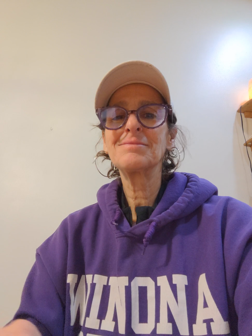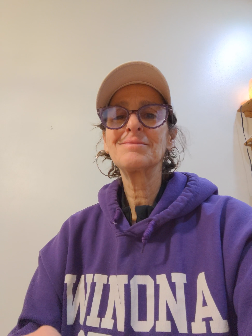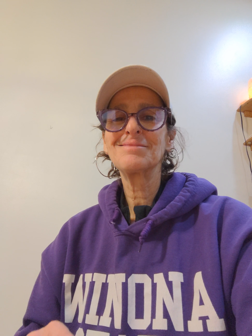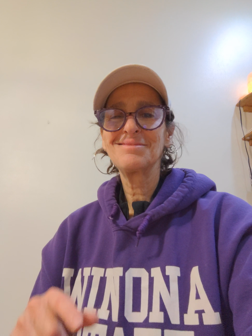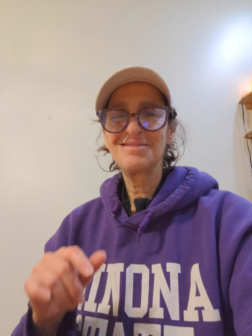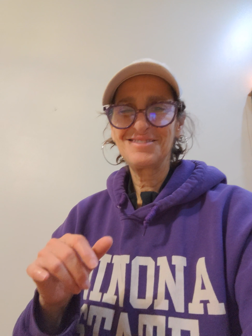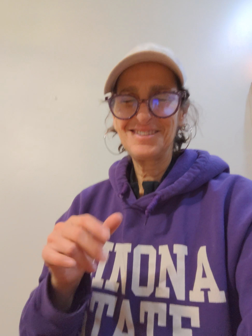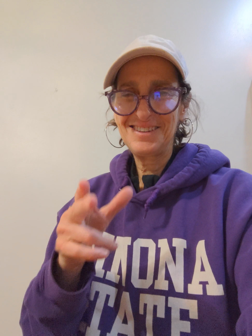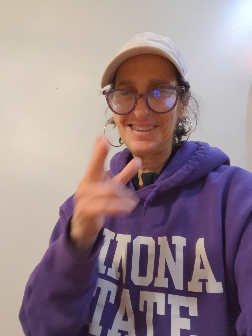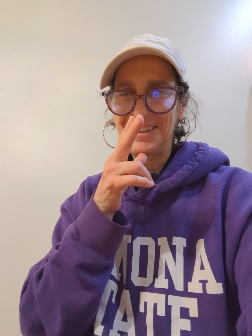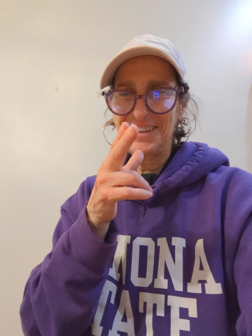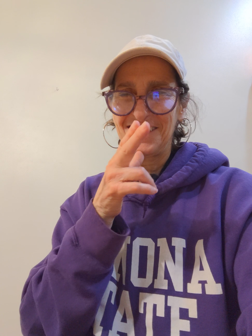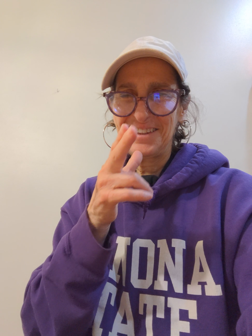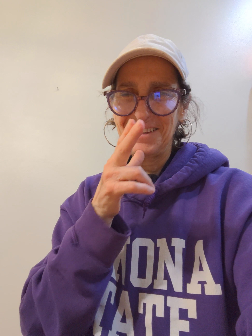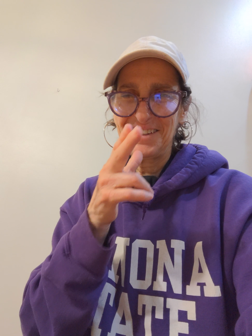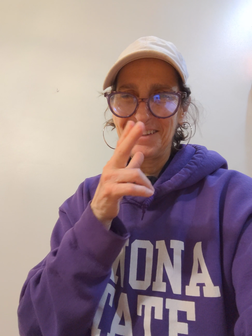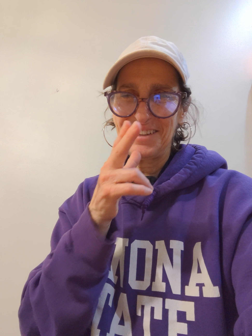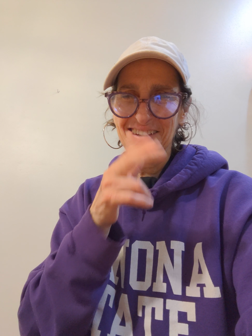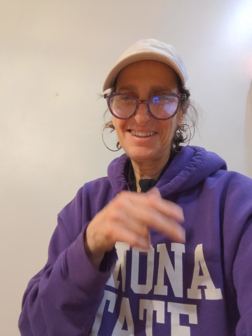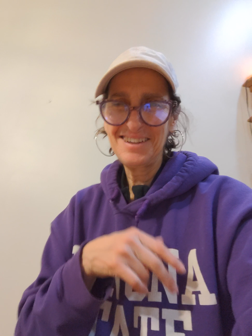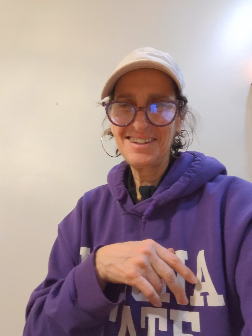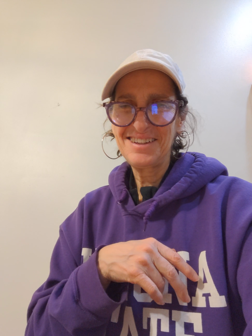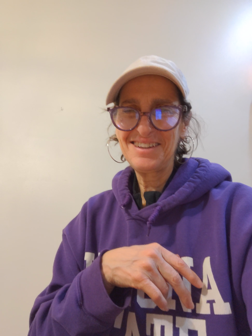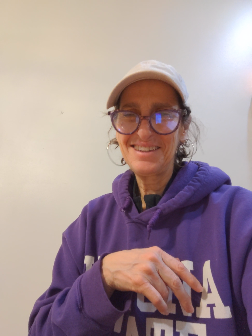hen